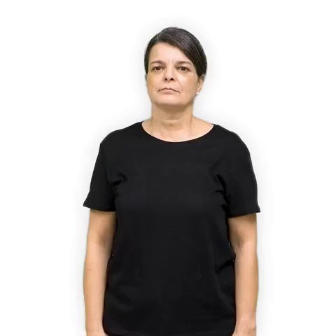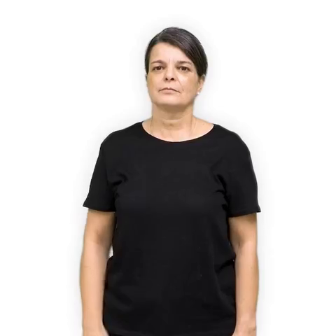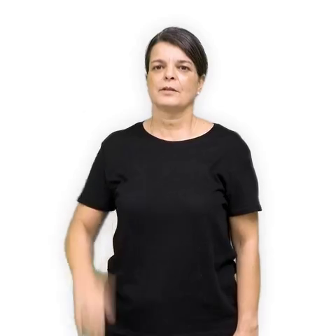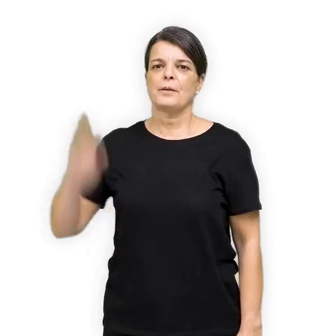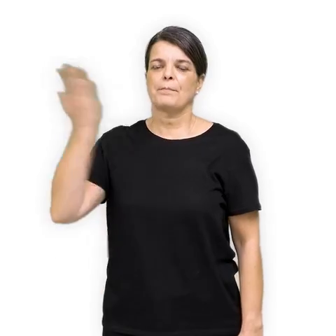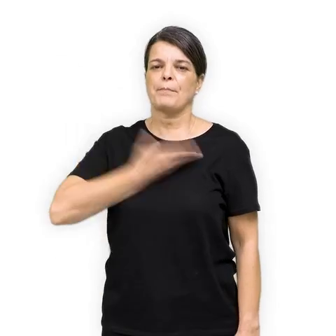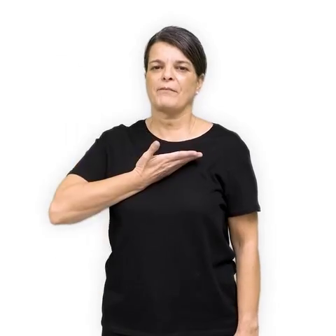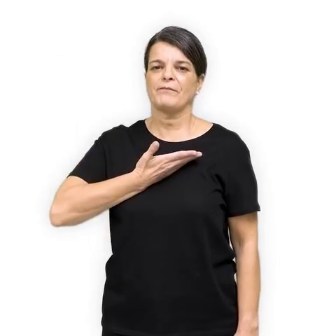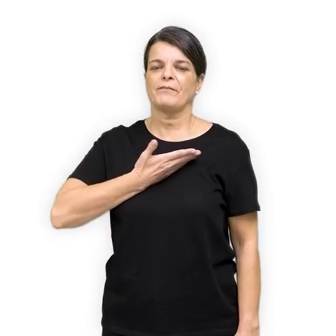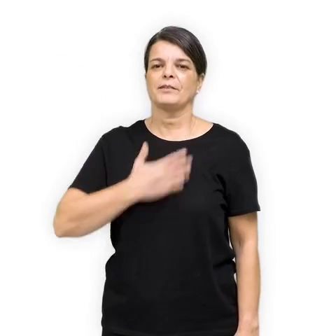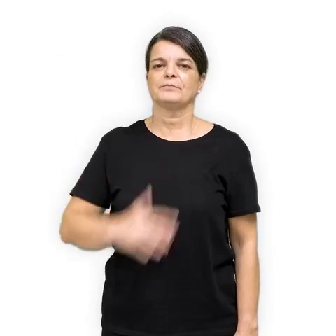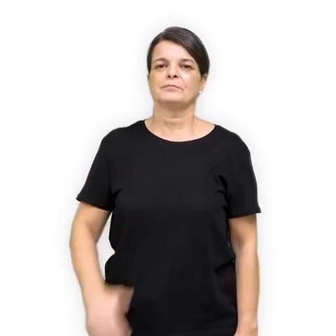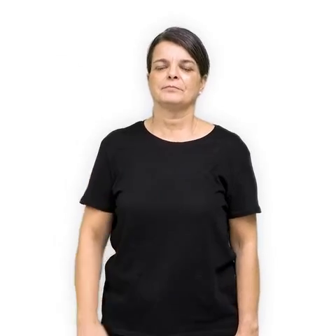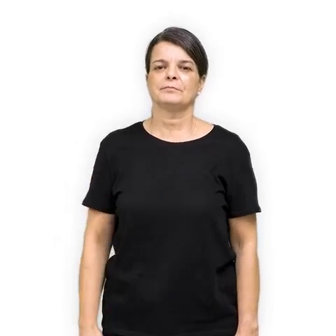afectar